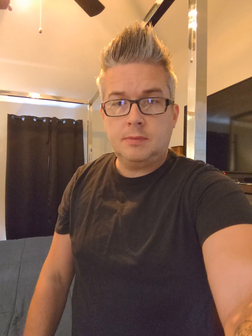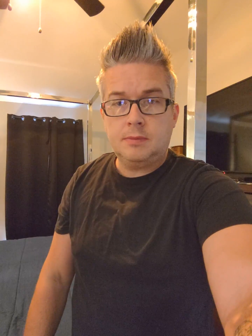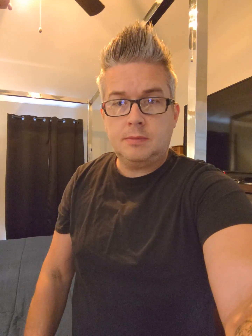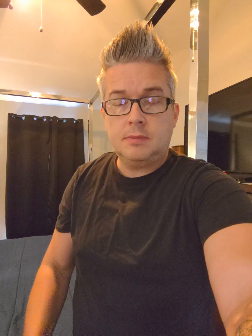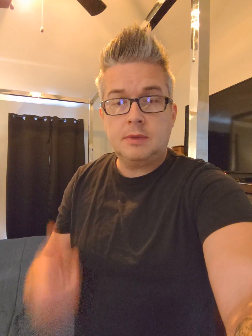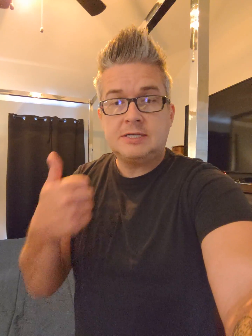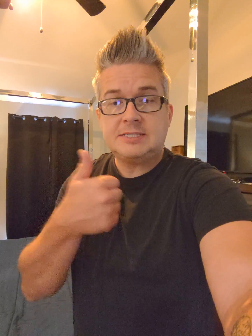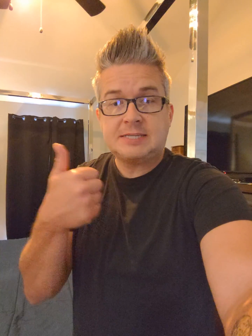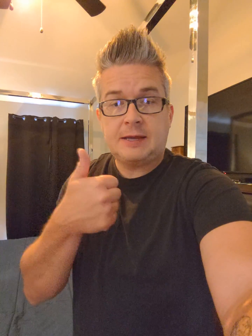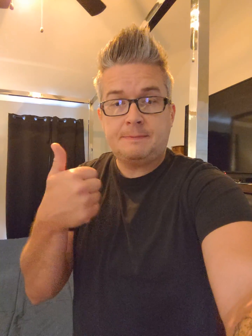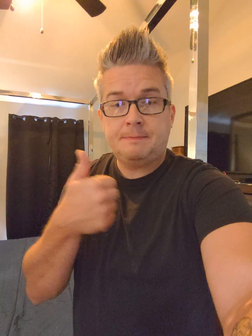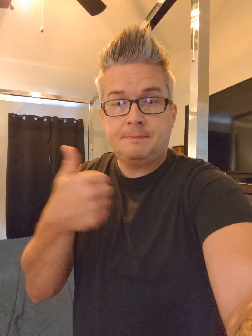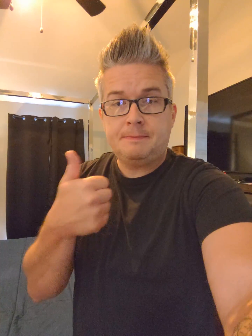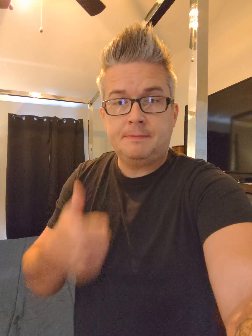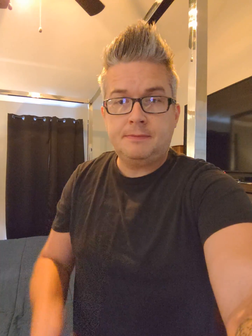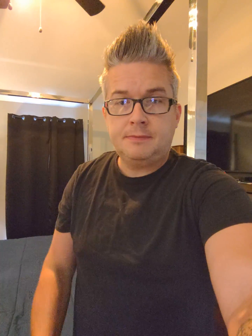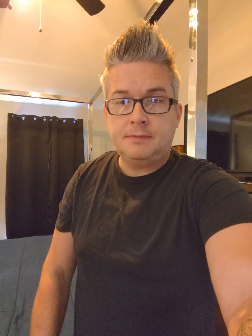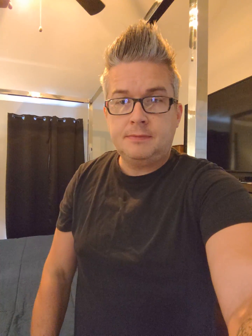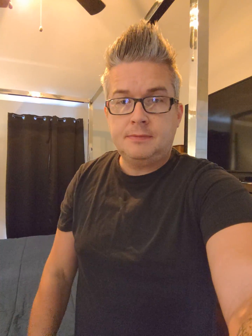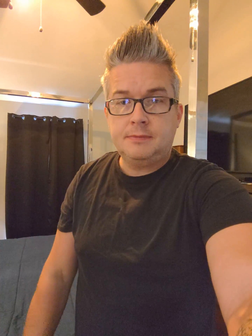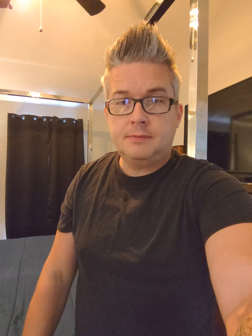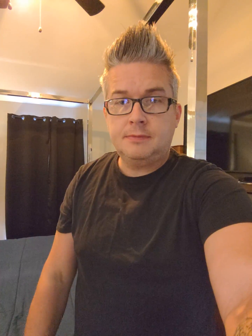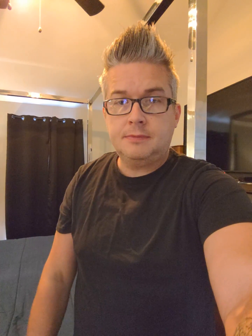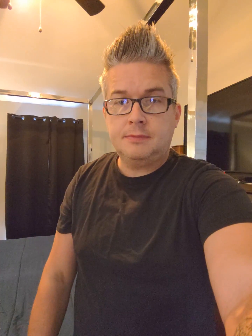game